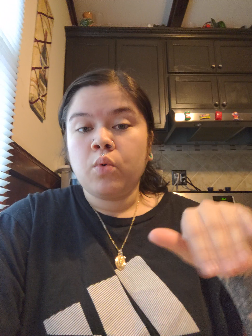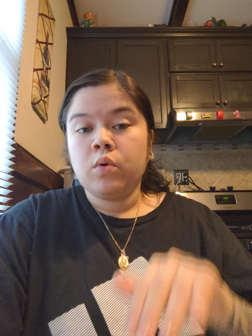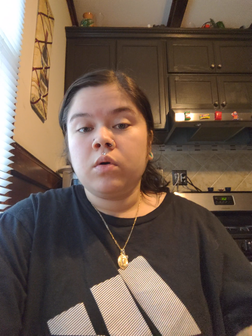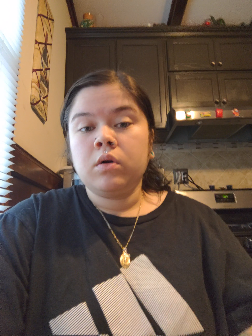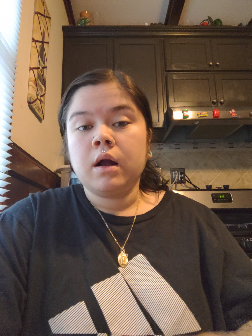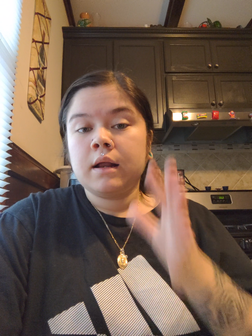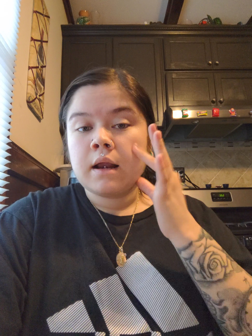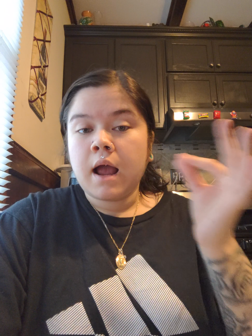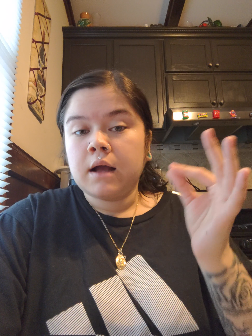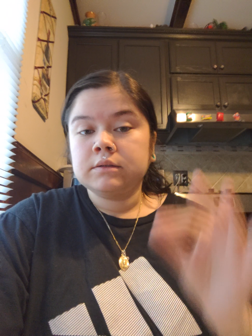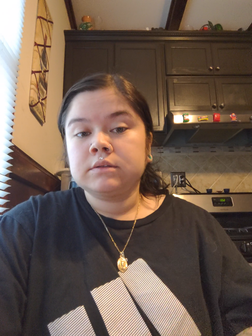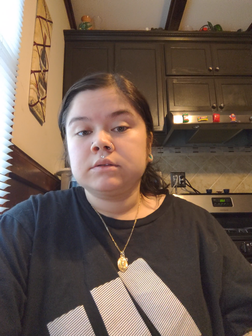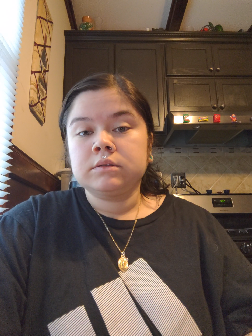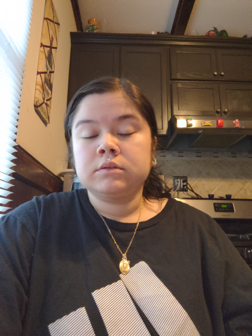cat